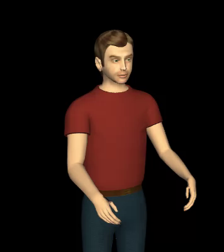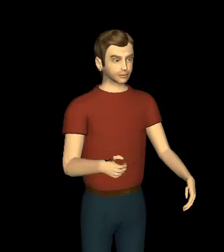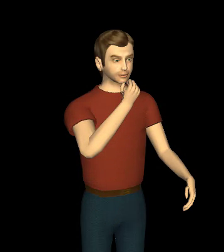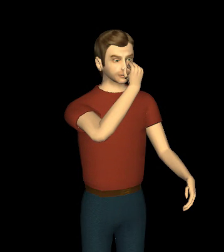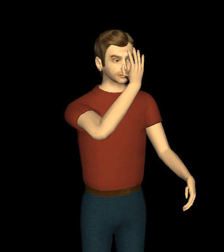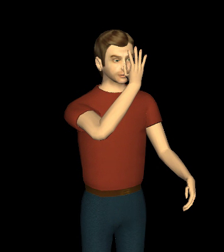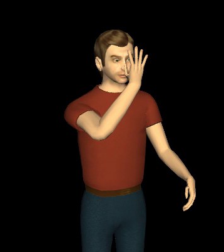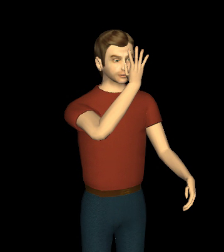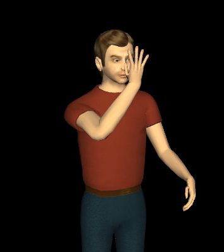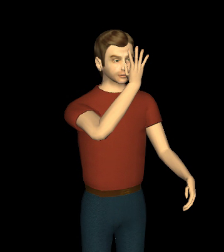أزهار